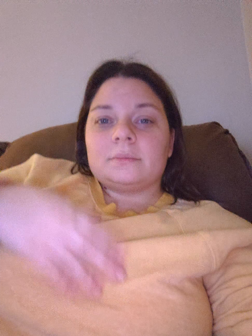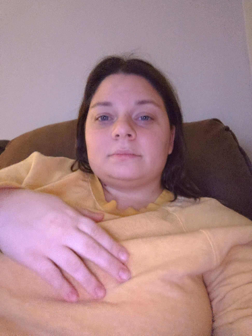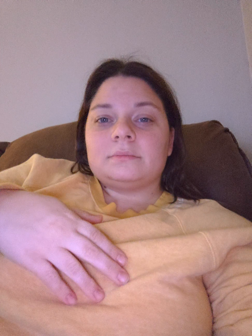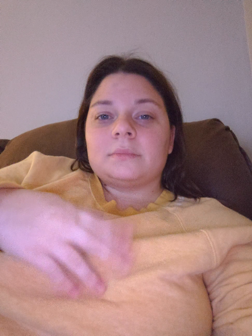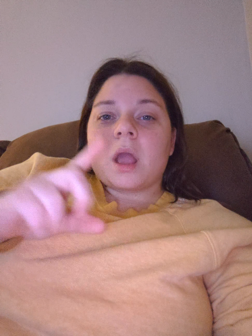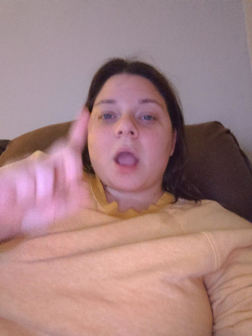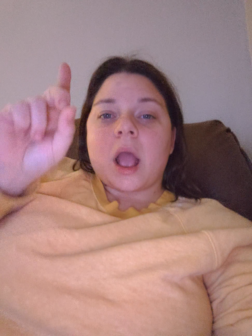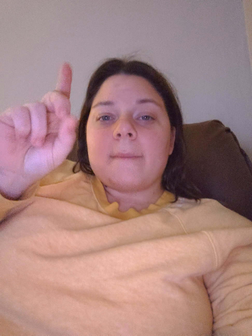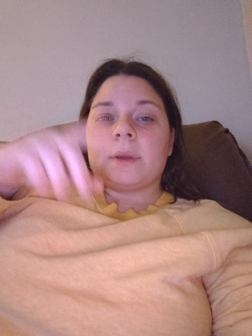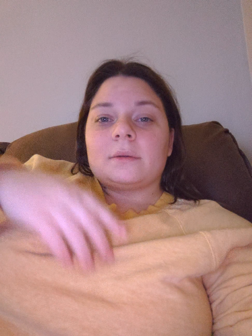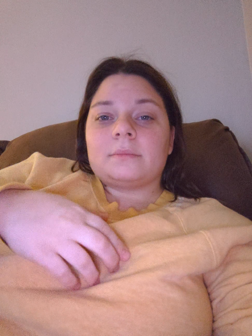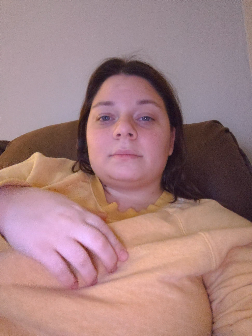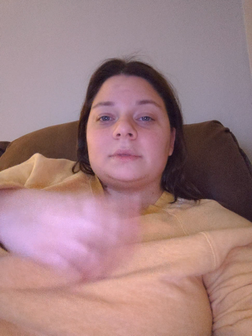up